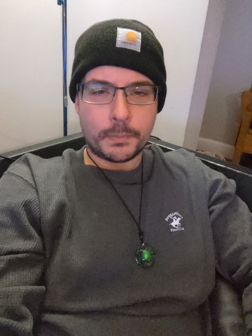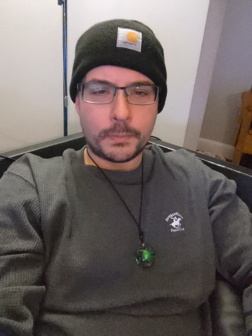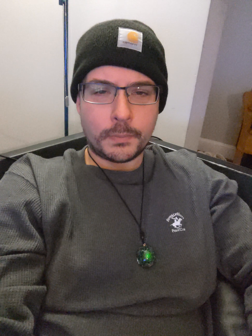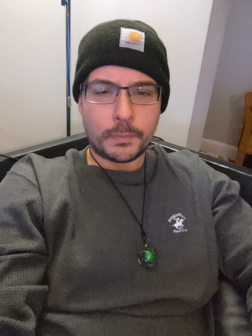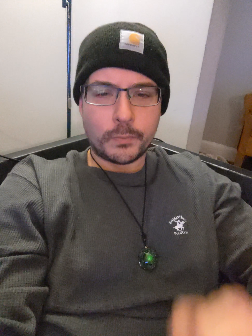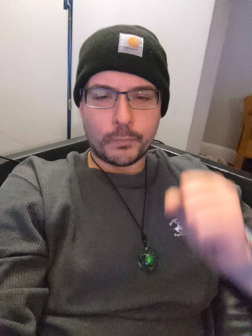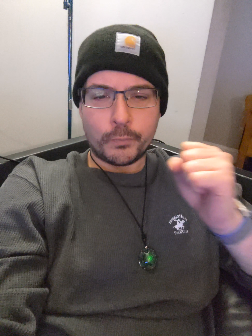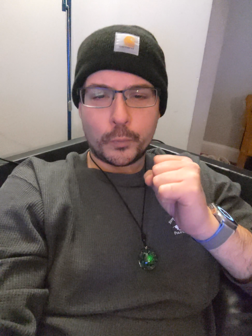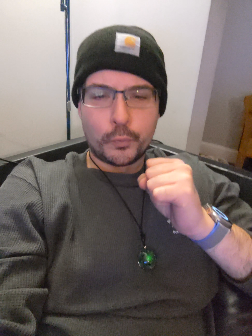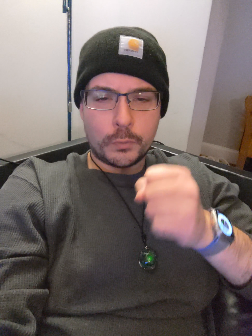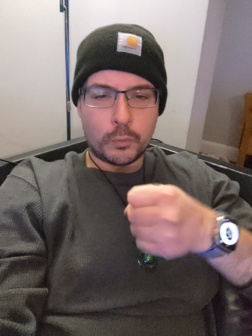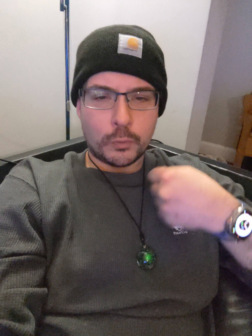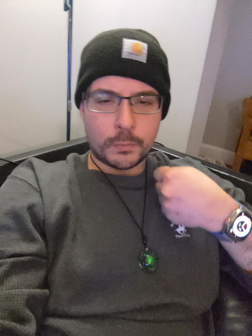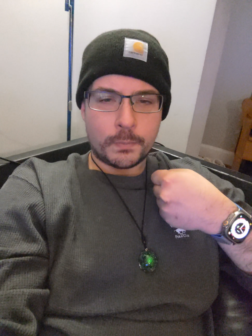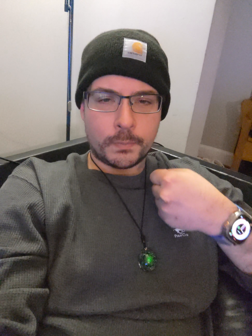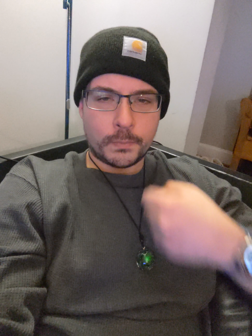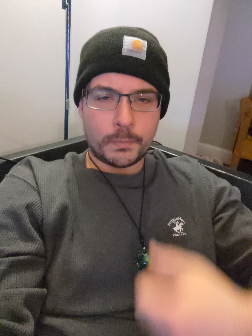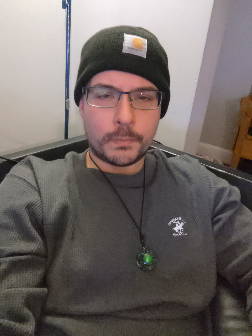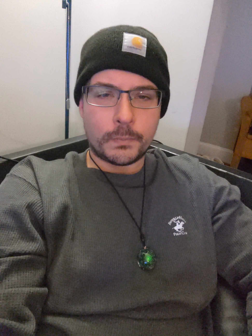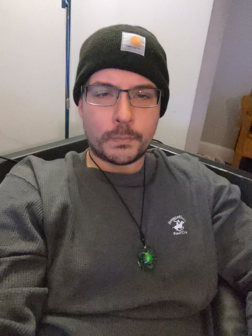refrigerator